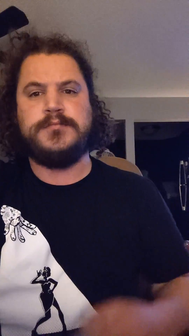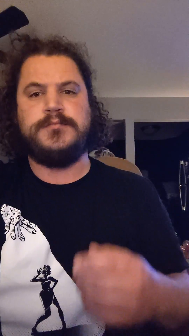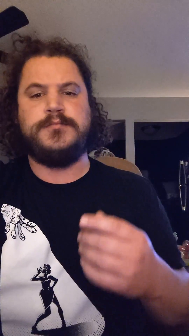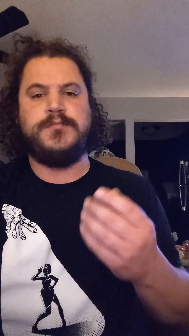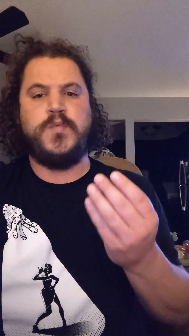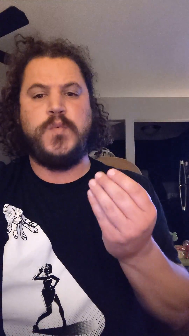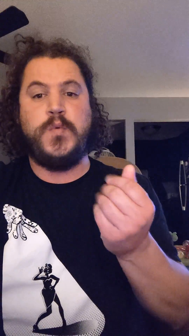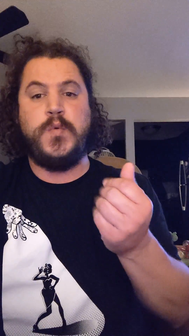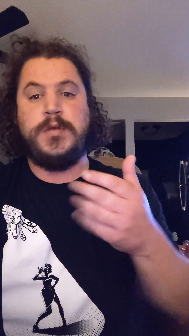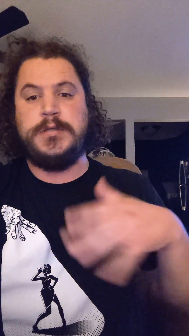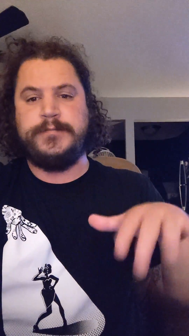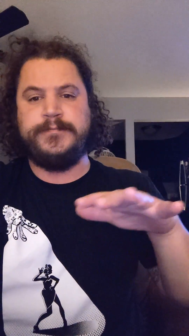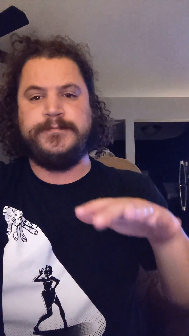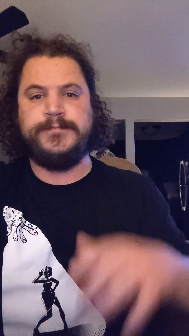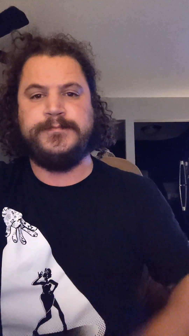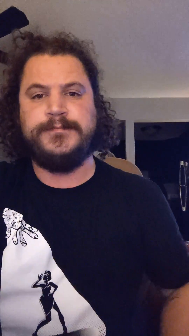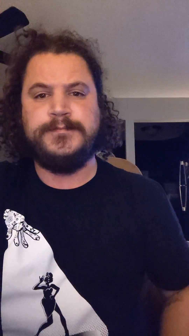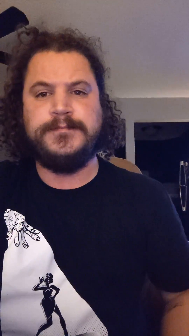garden